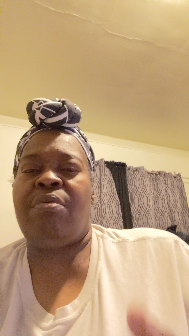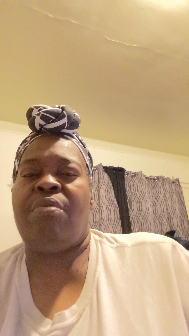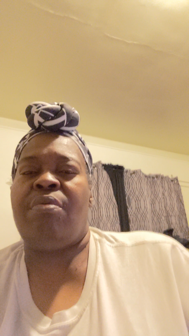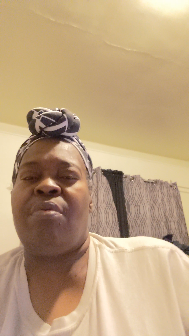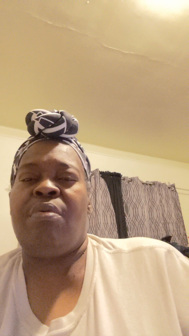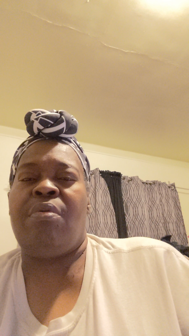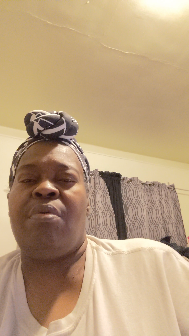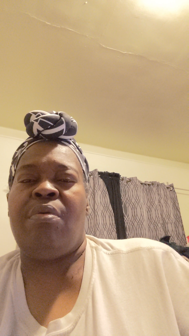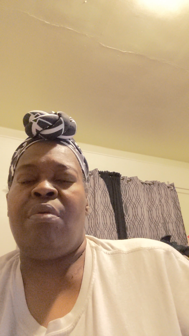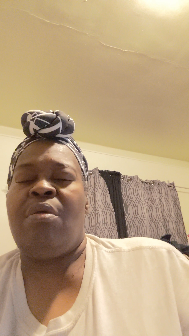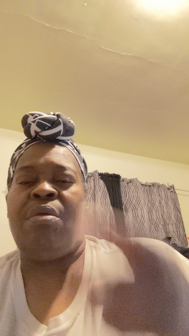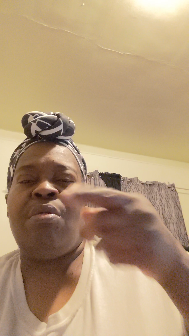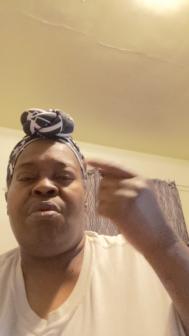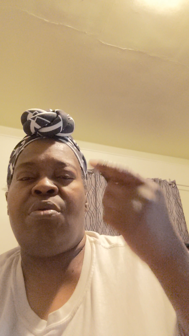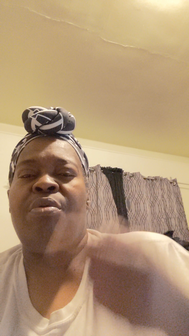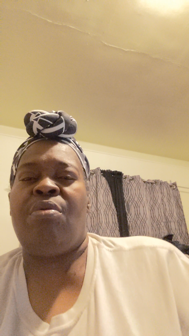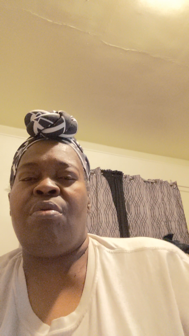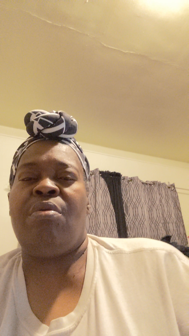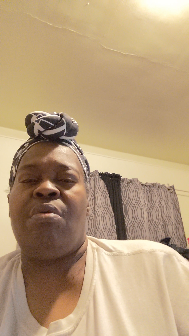long